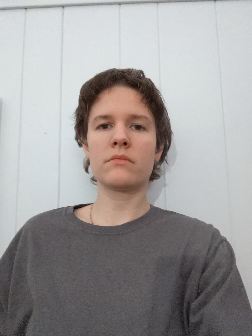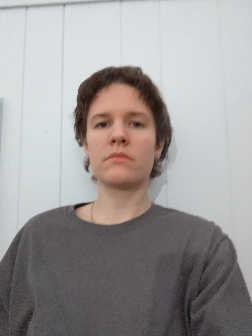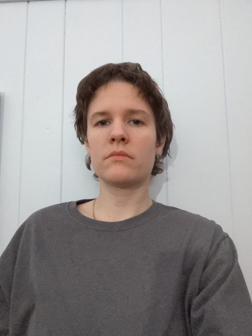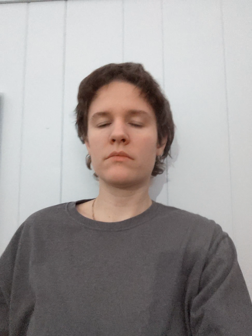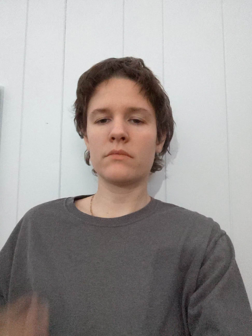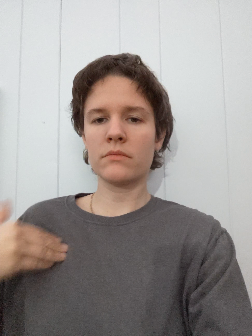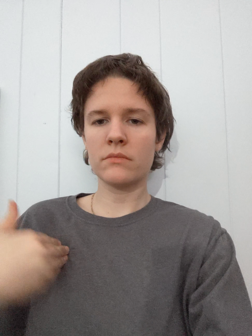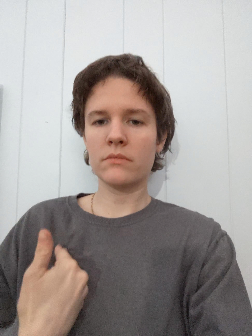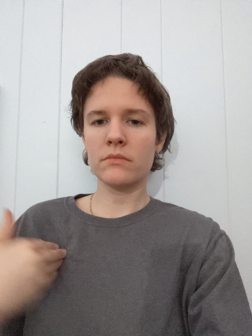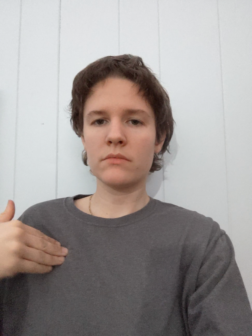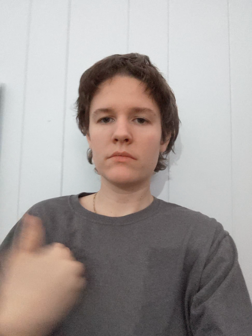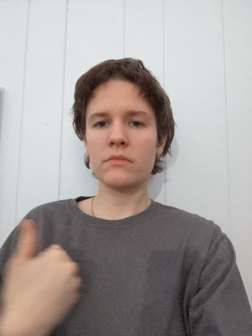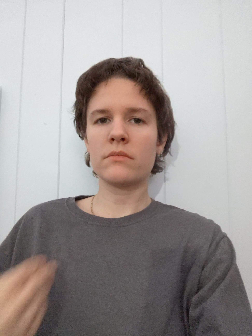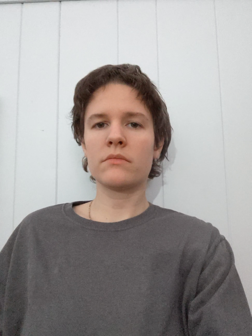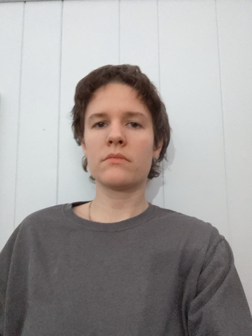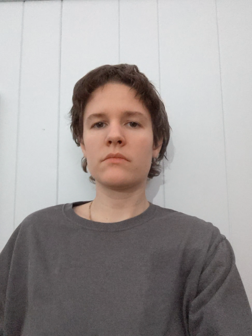animal